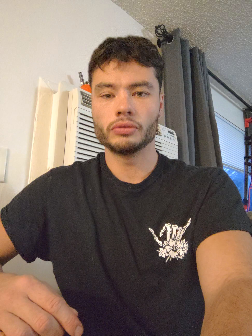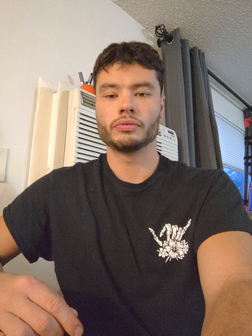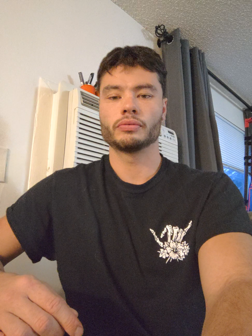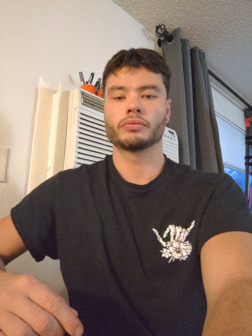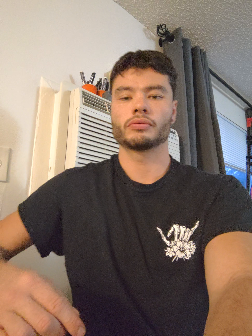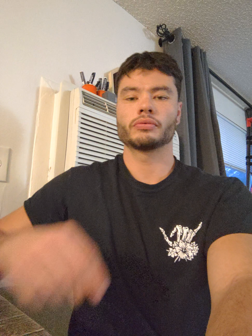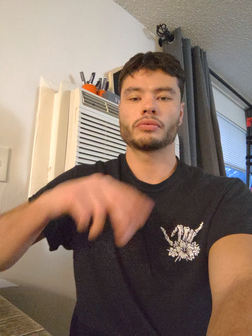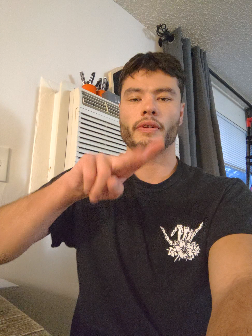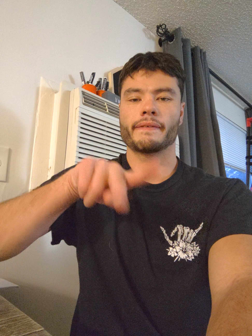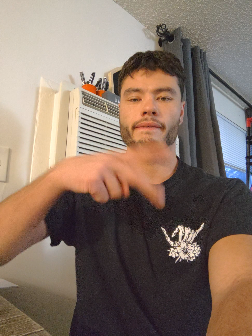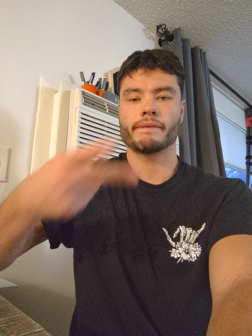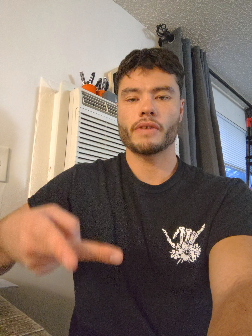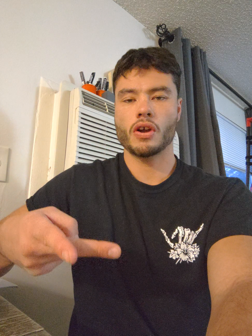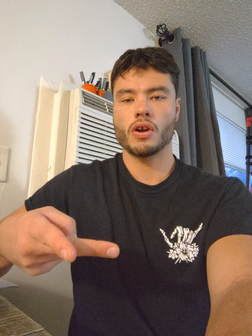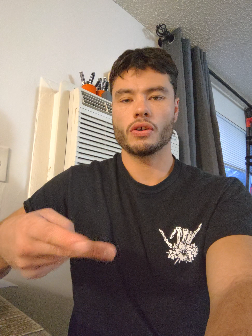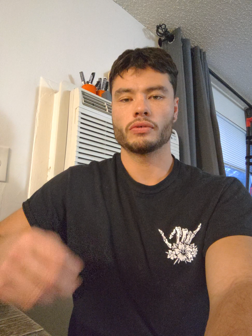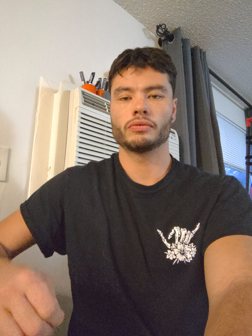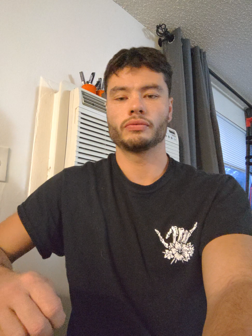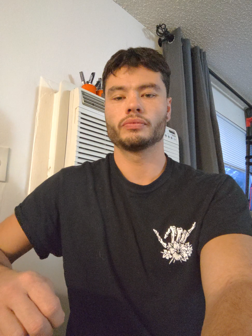fall